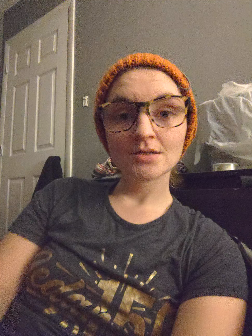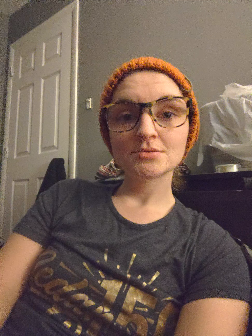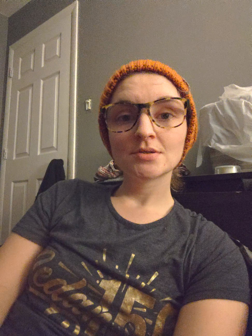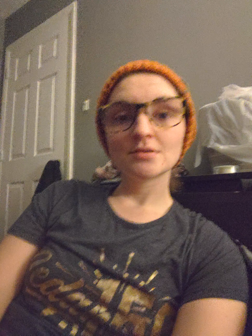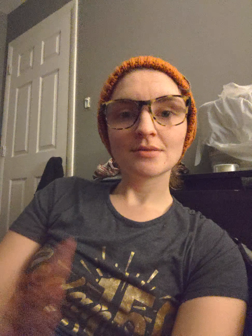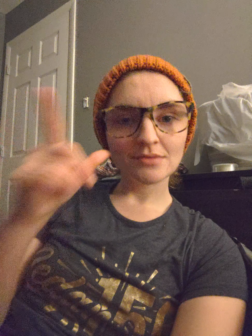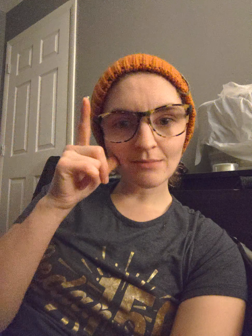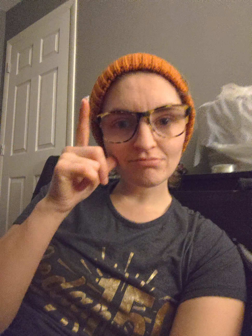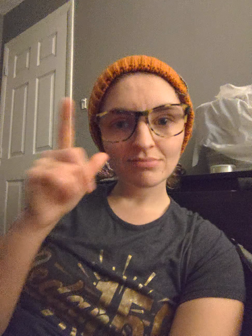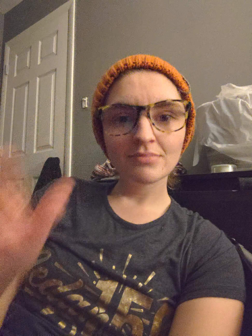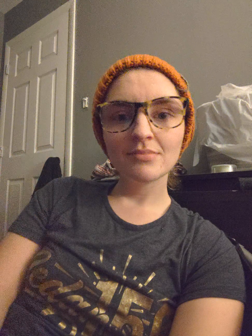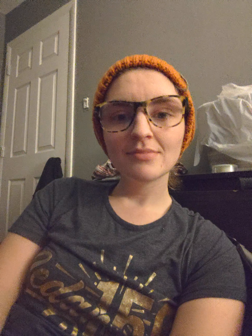listen